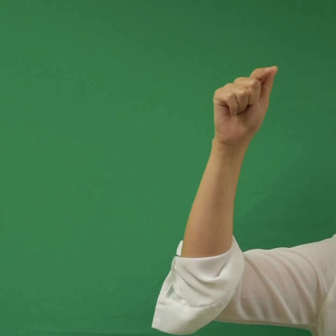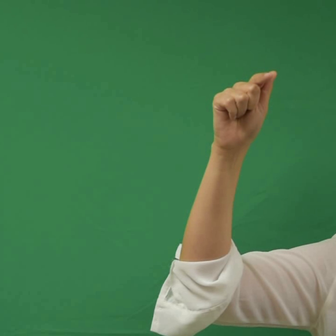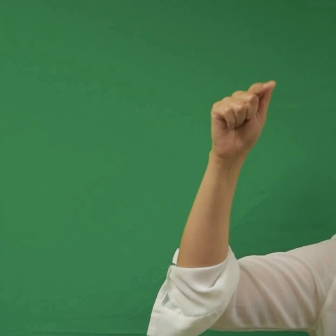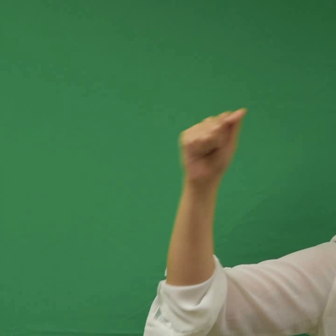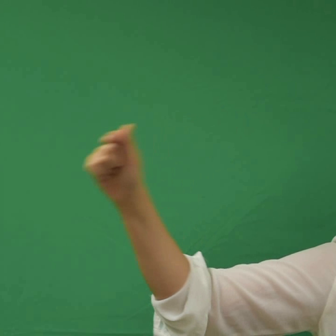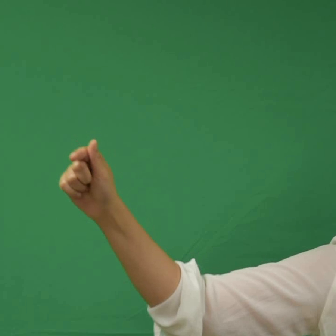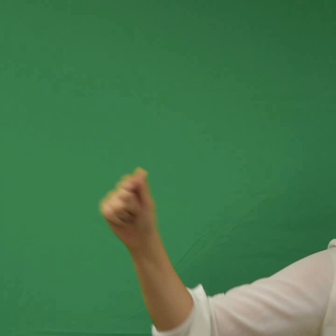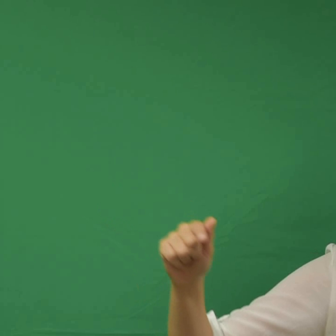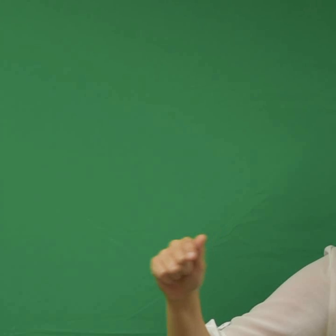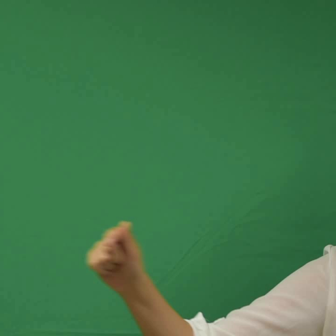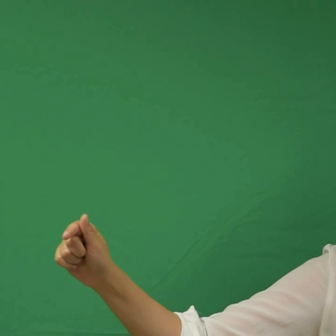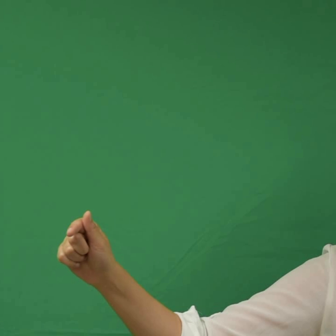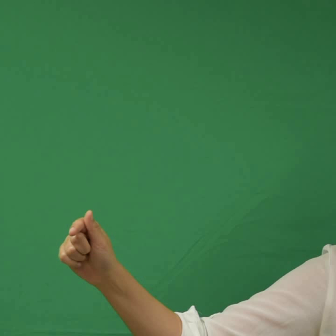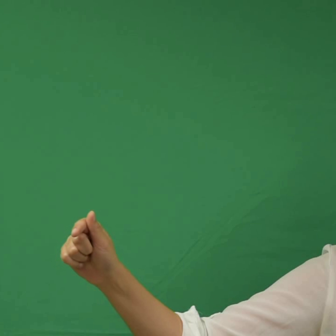Z